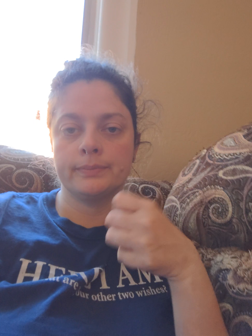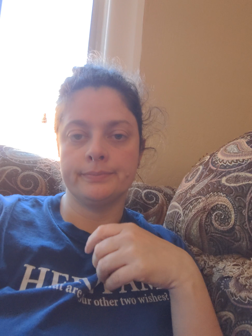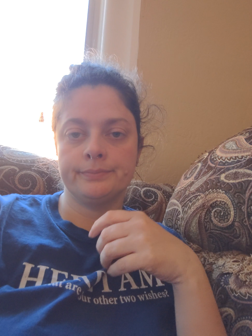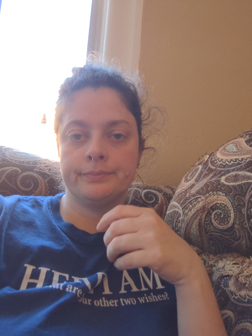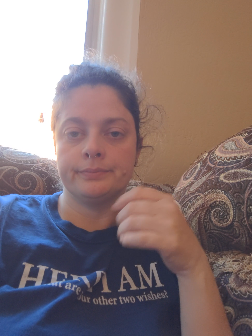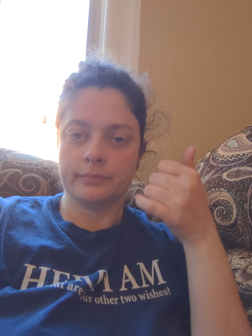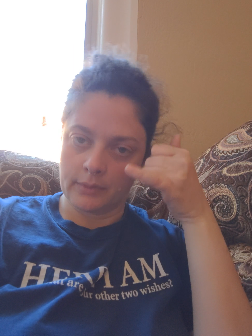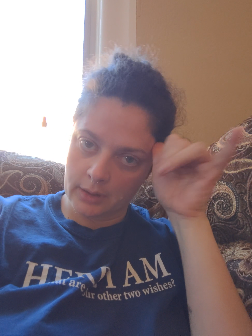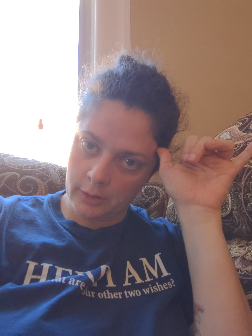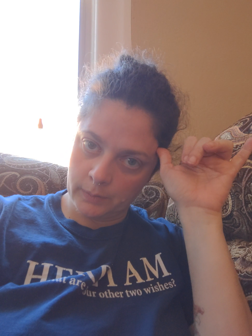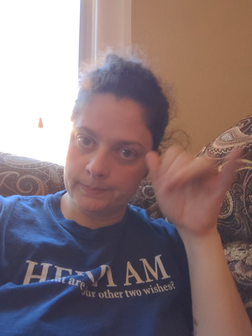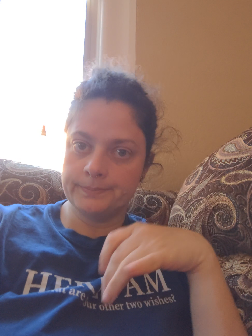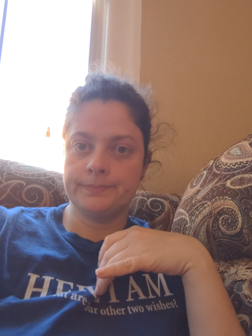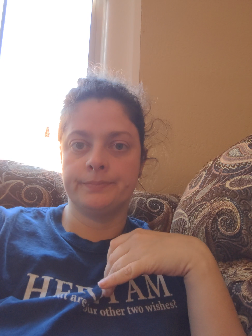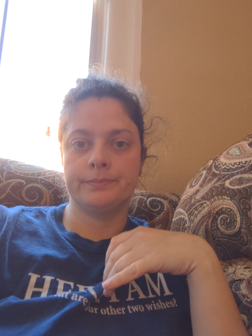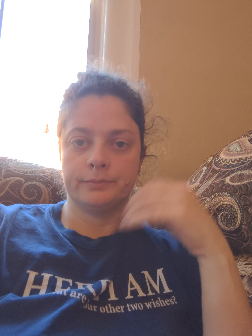cow